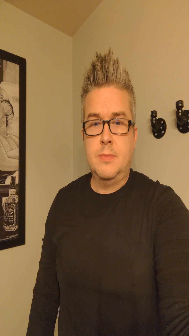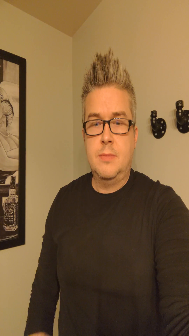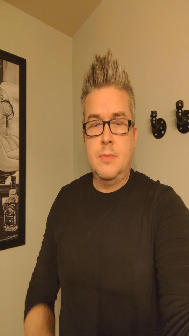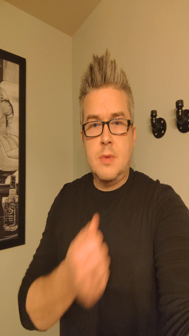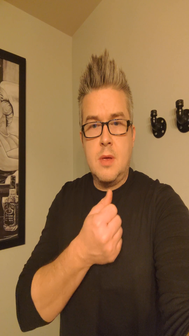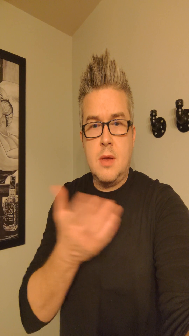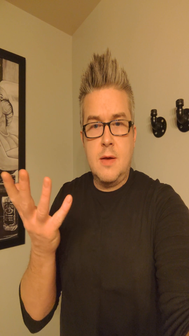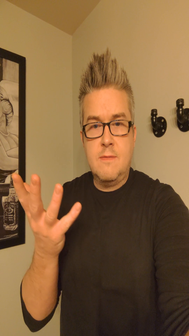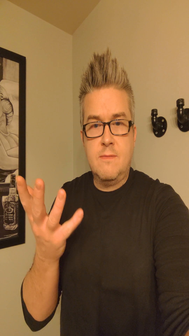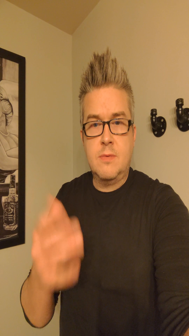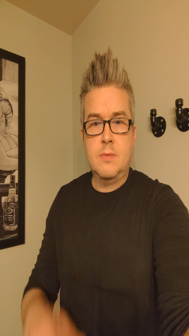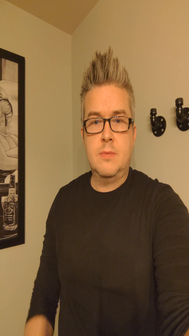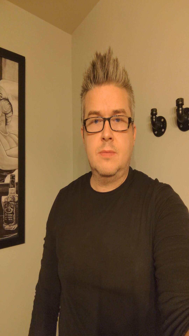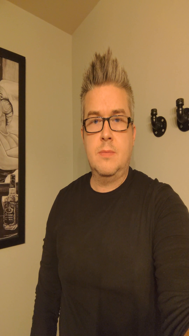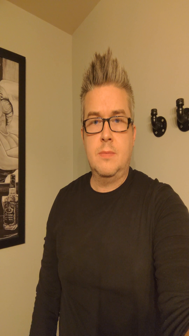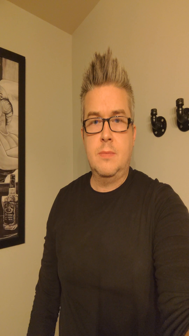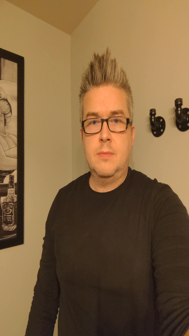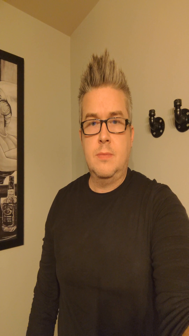every